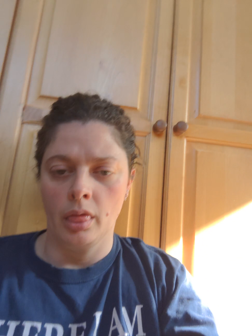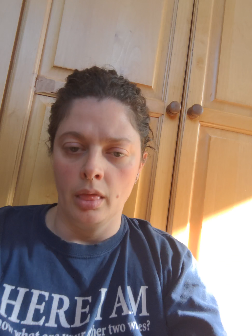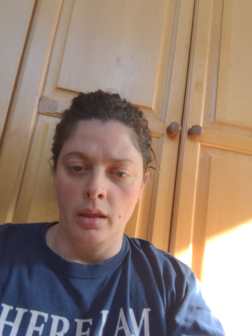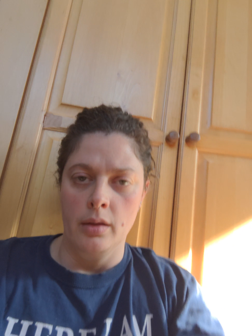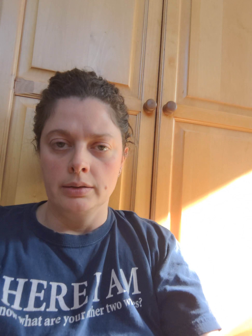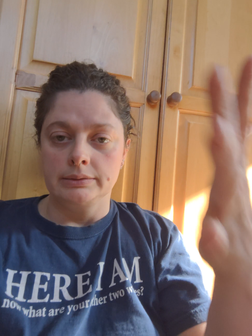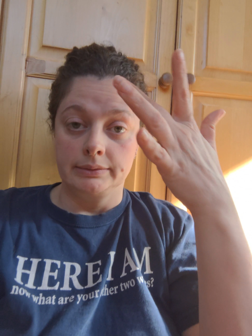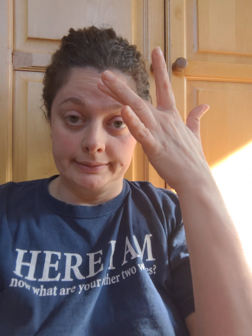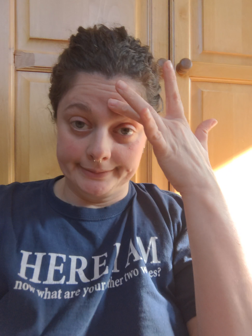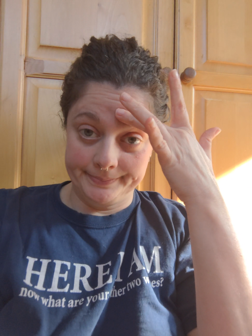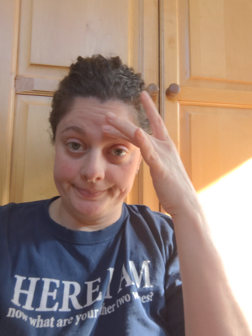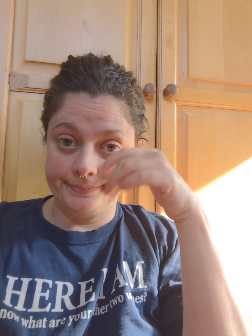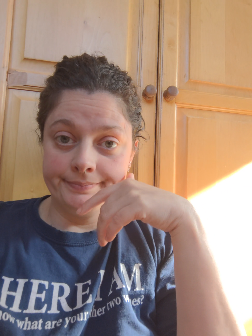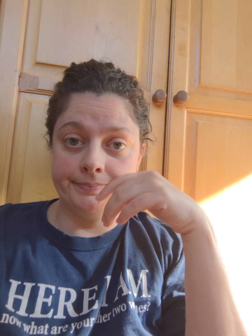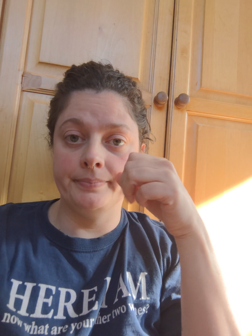sick